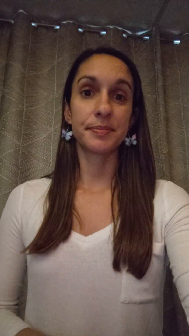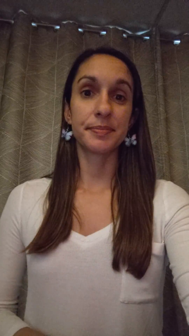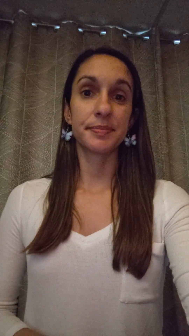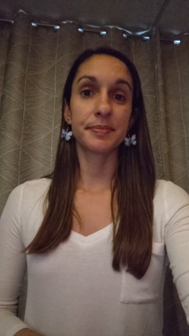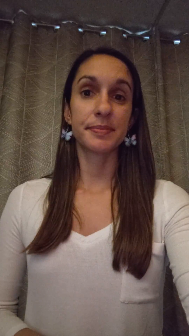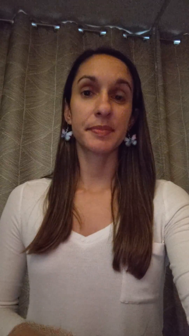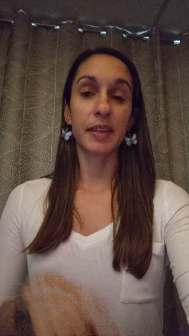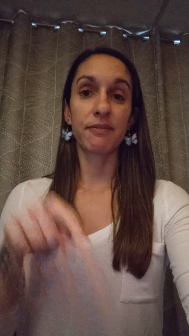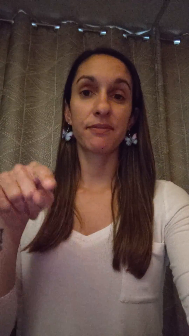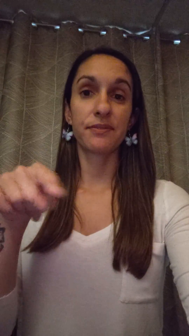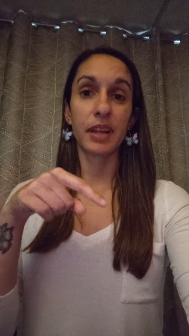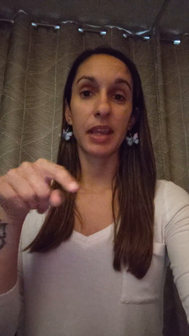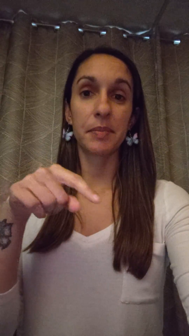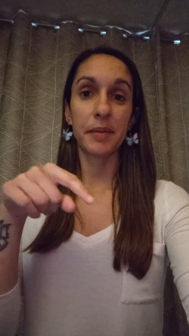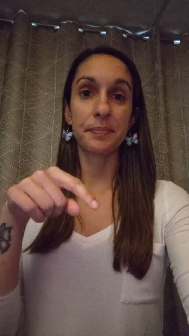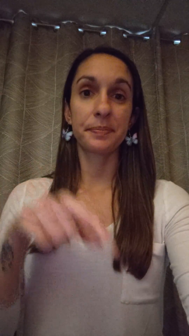flip-flop